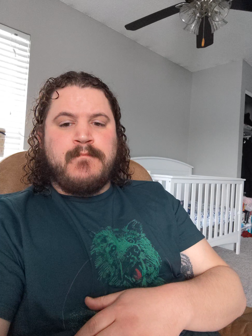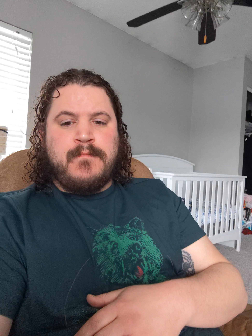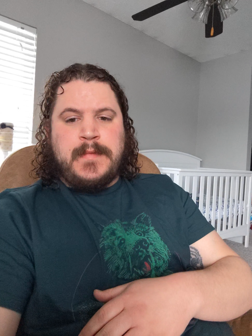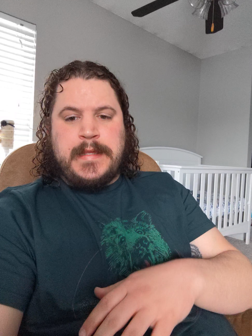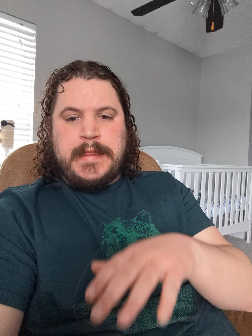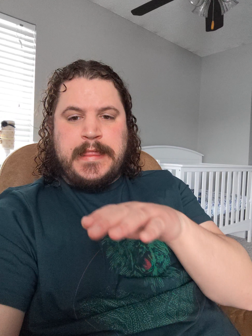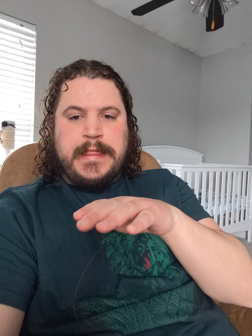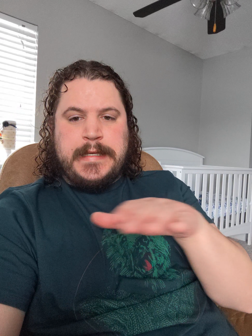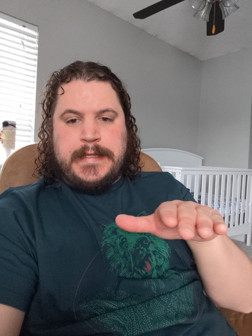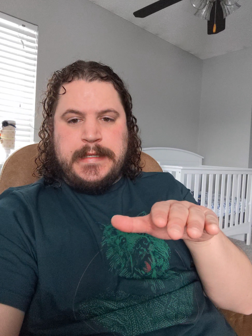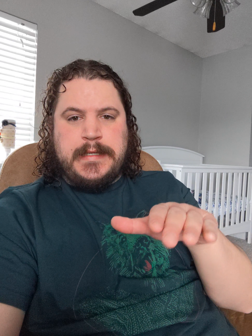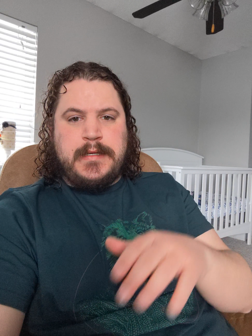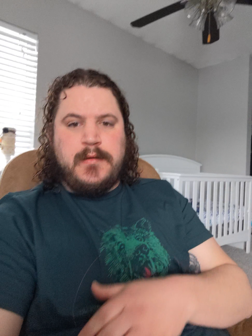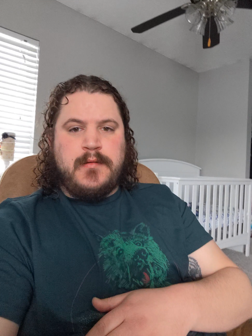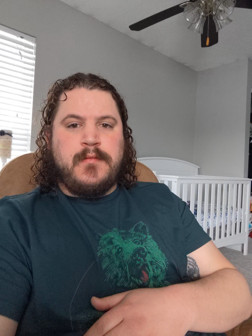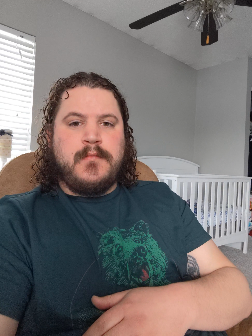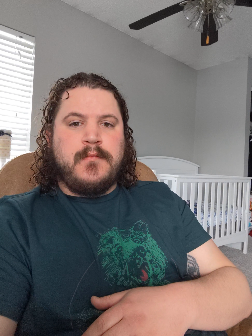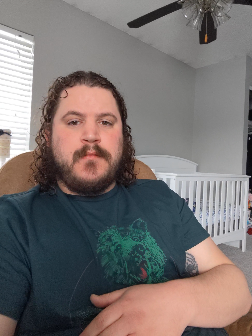clean